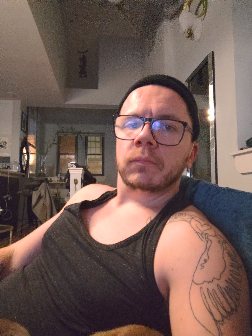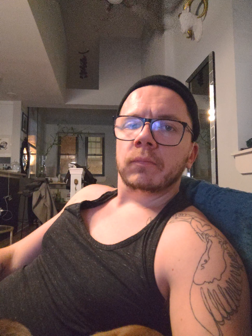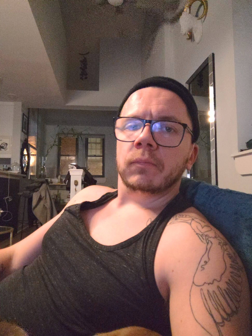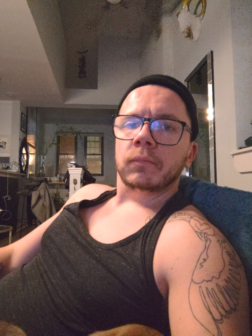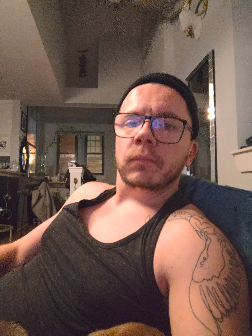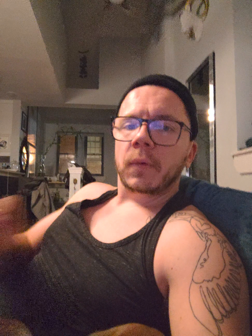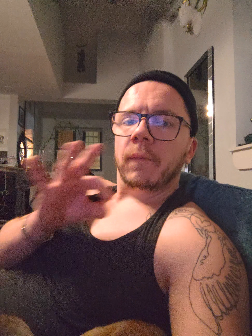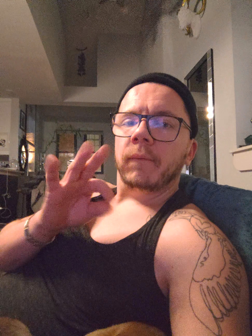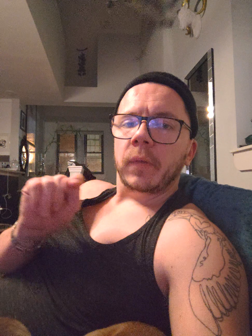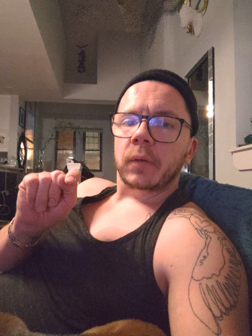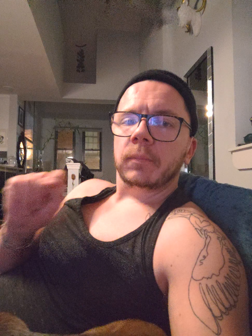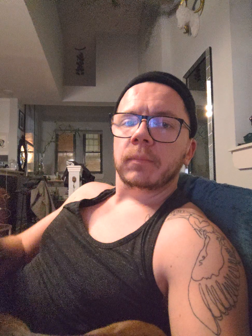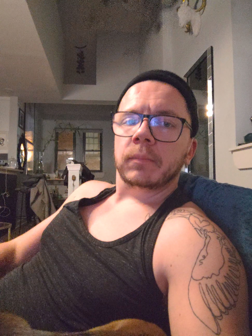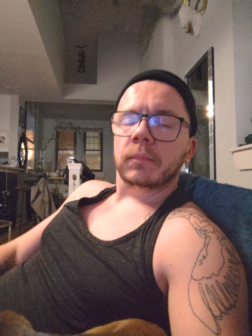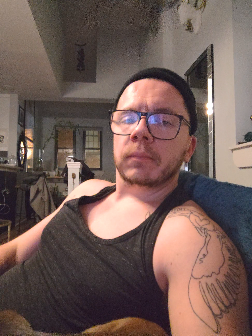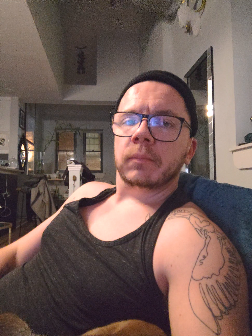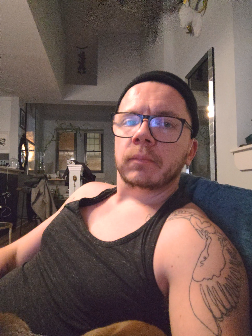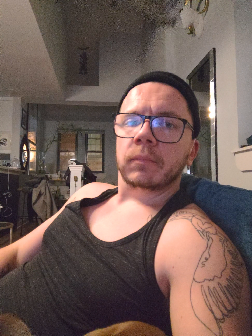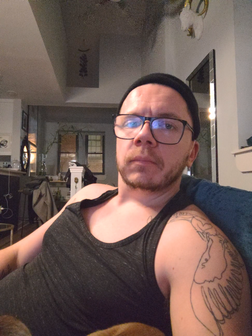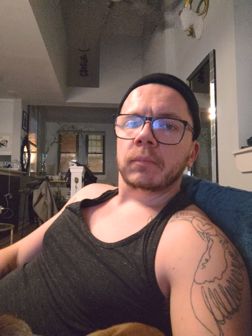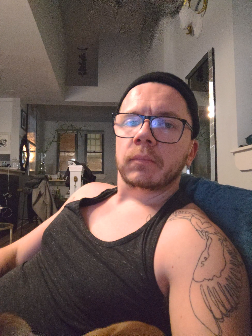feet